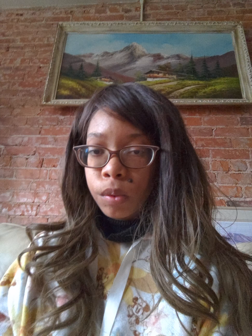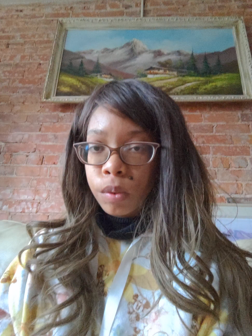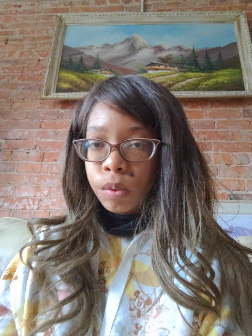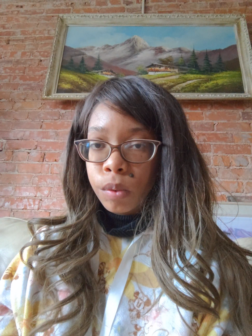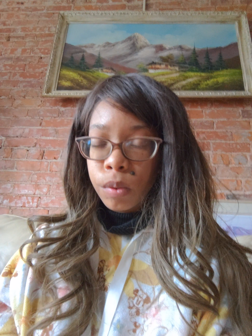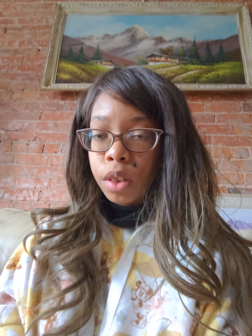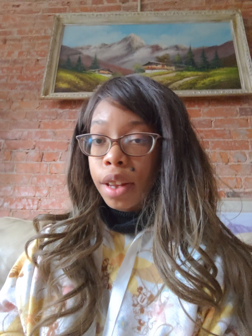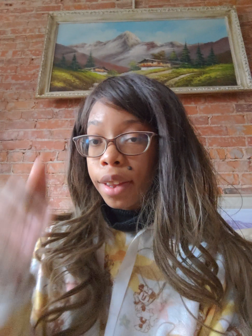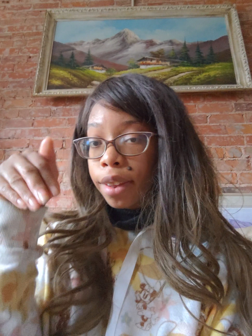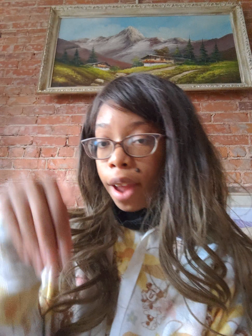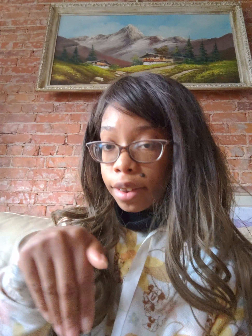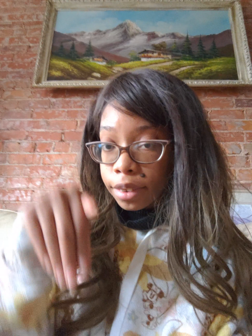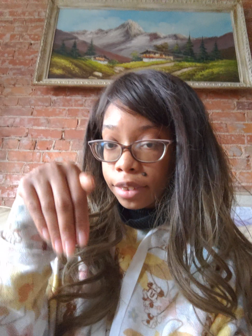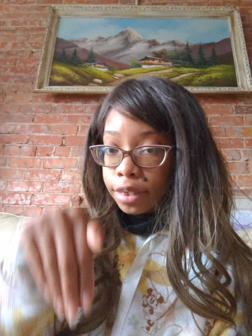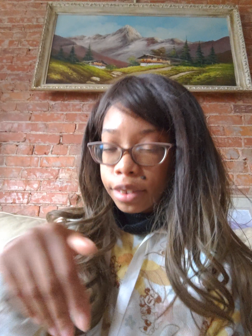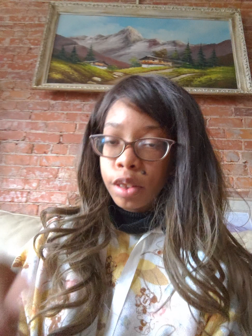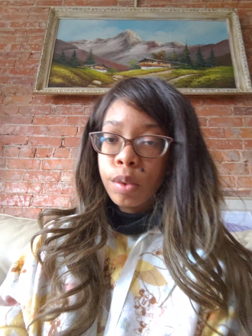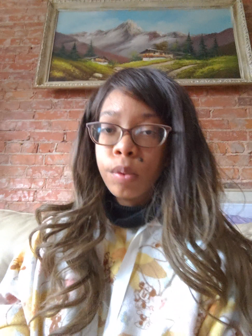night